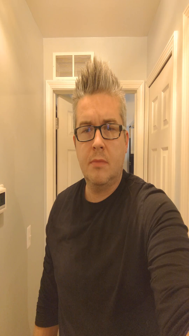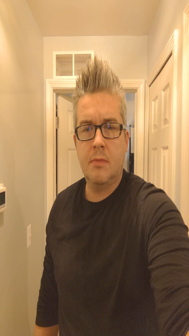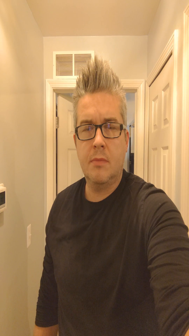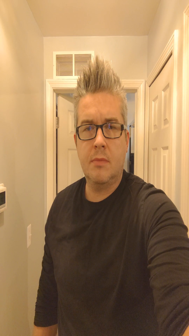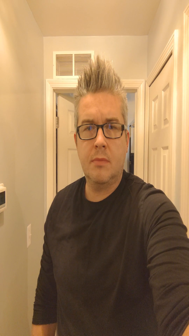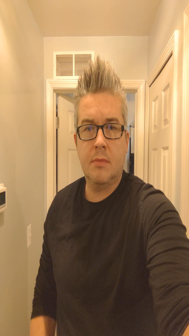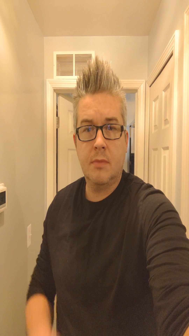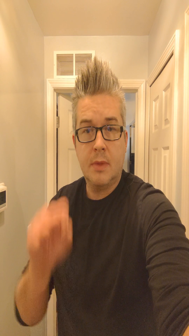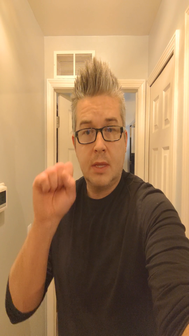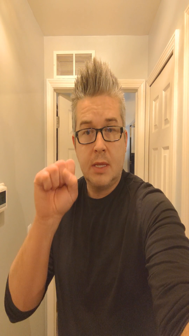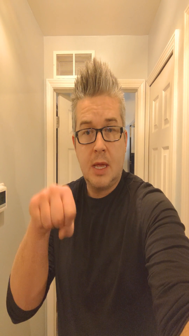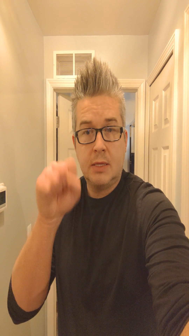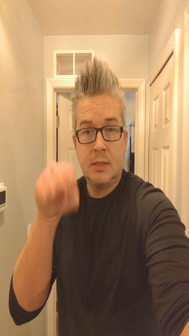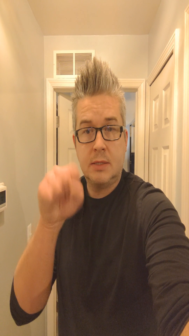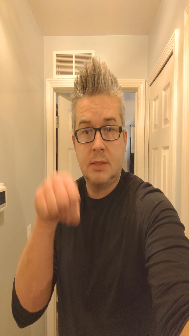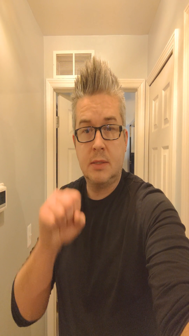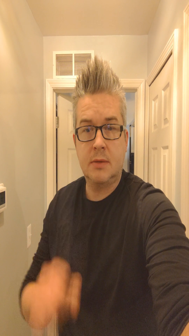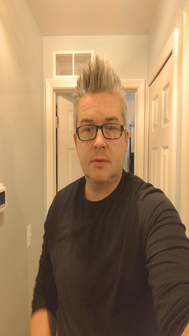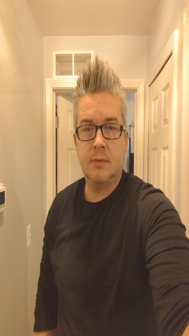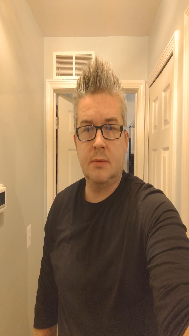yes